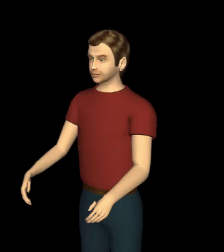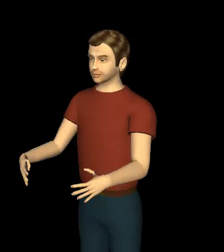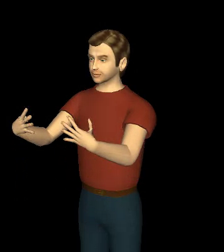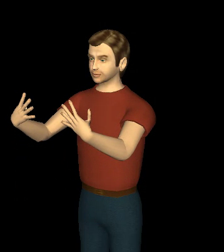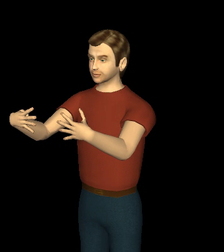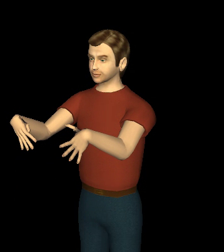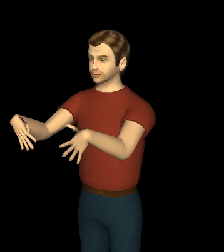19